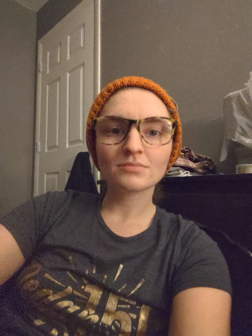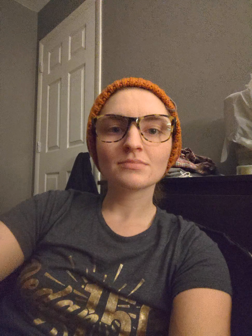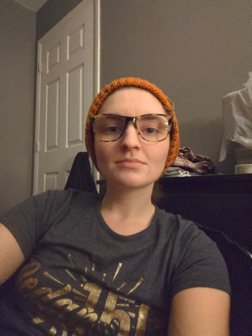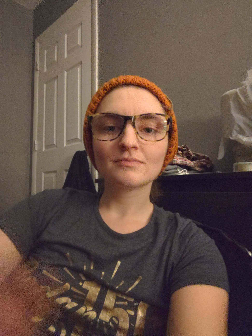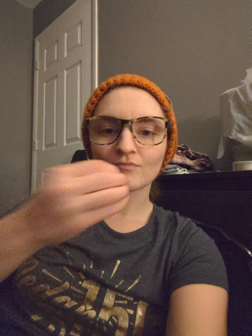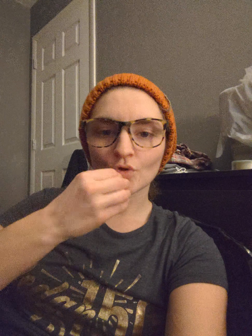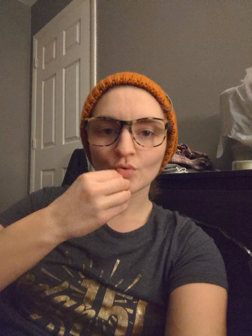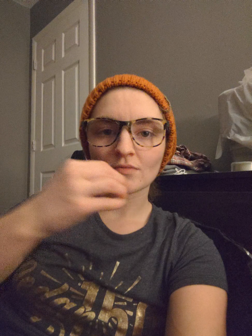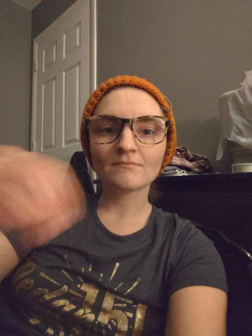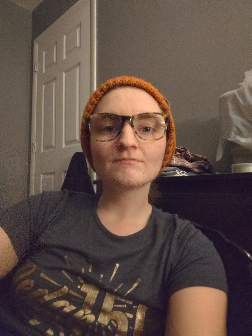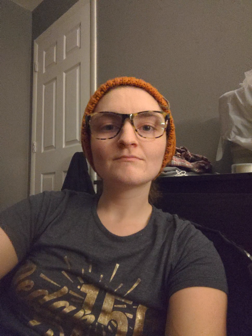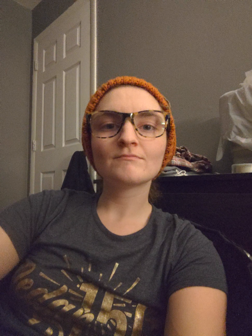food